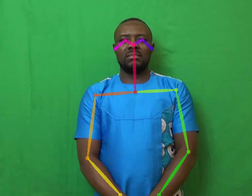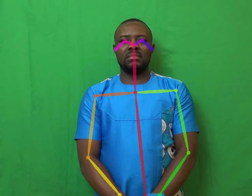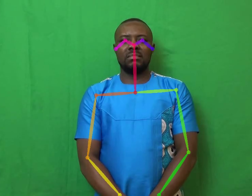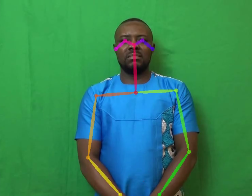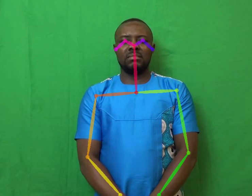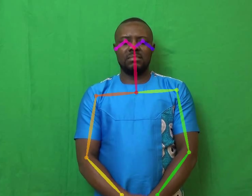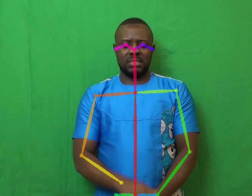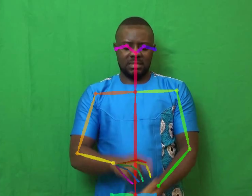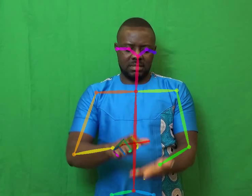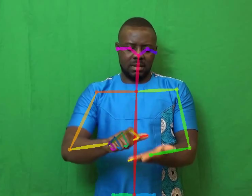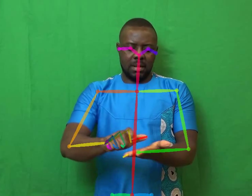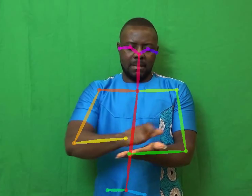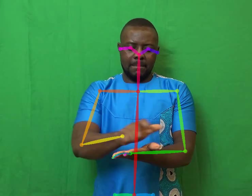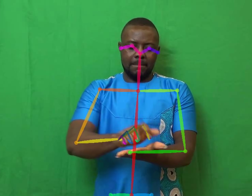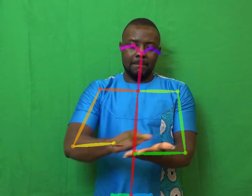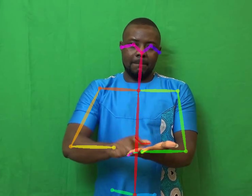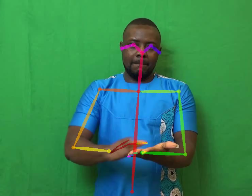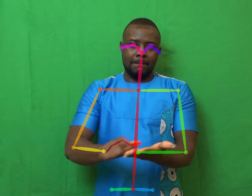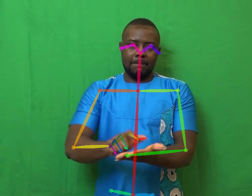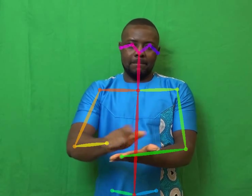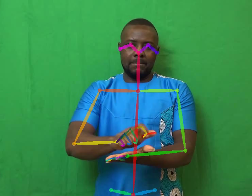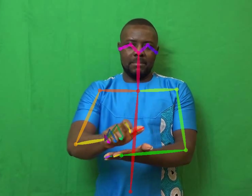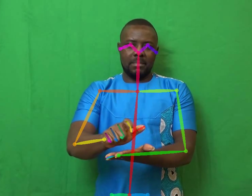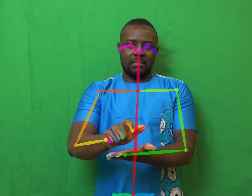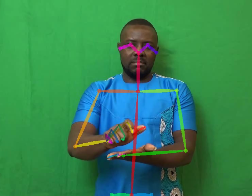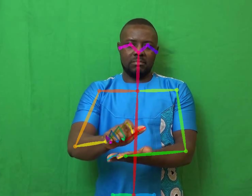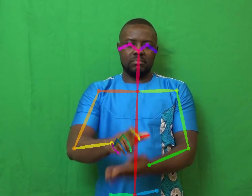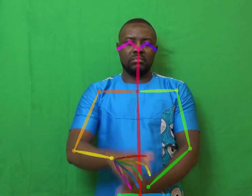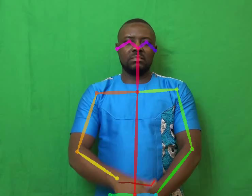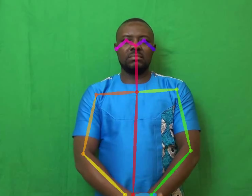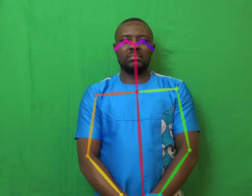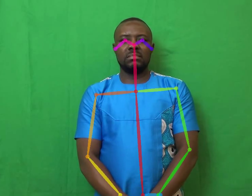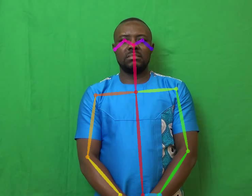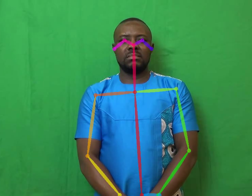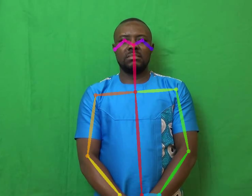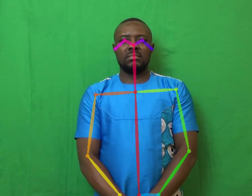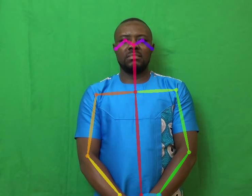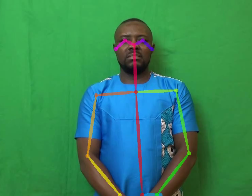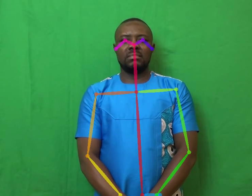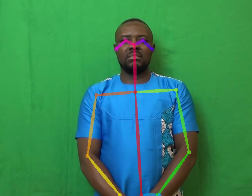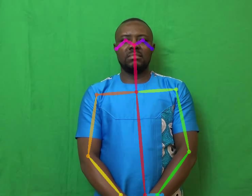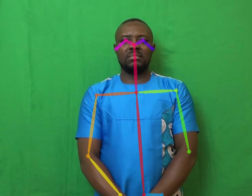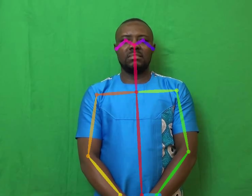computer mouse